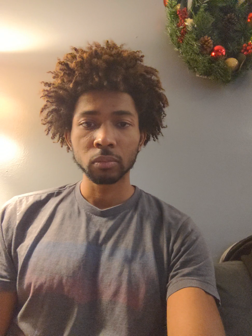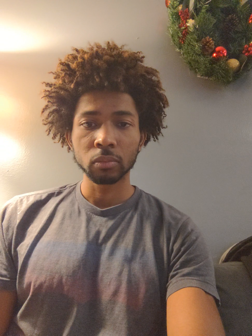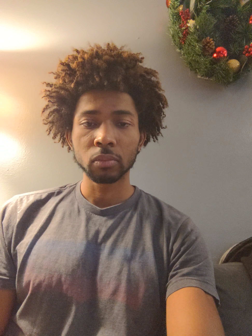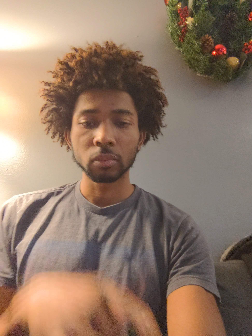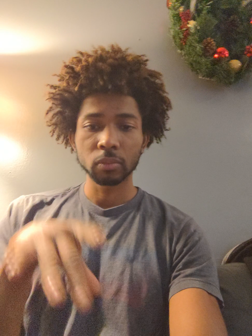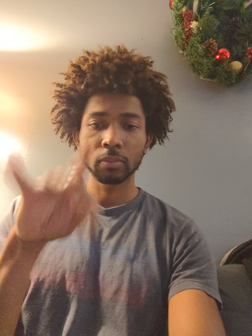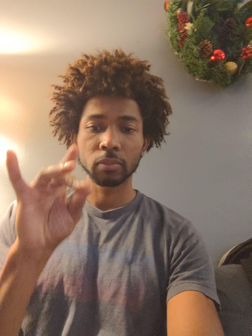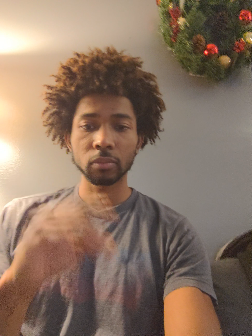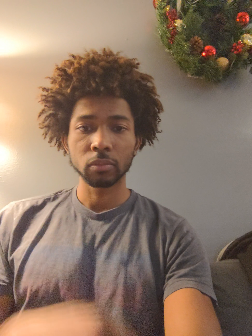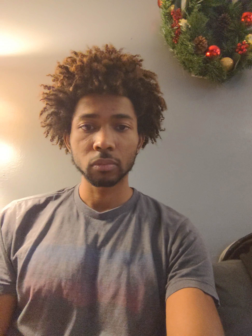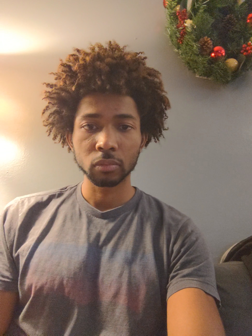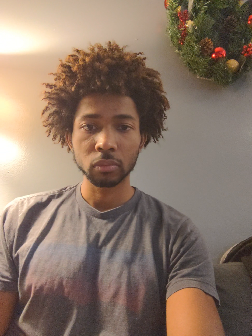find